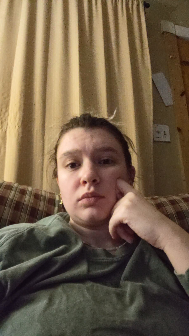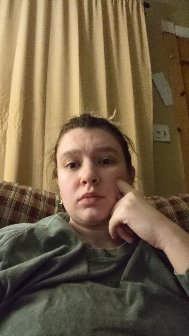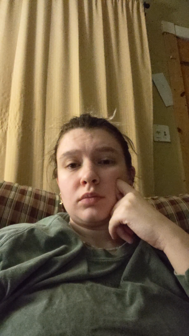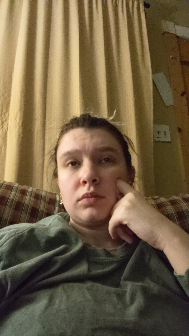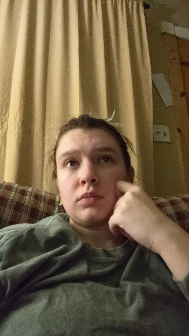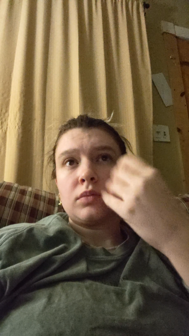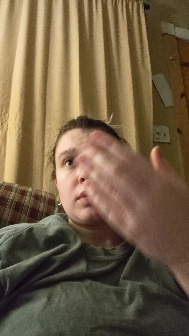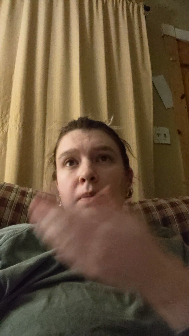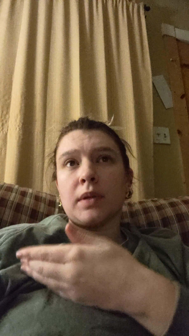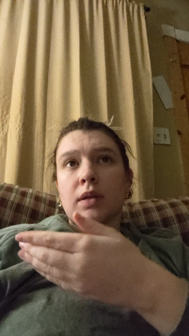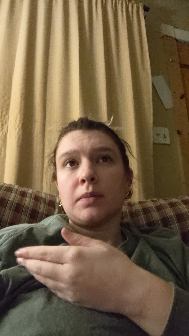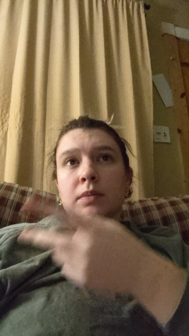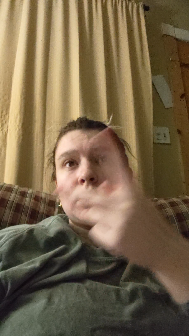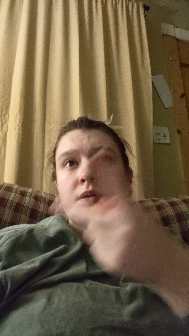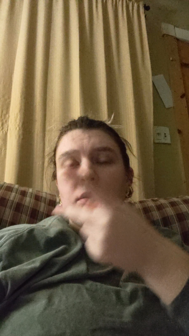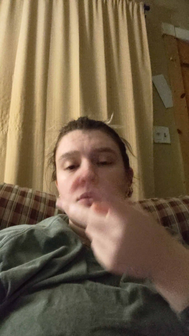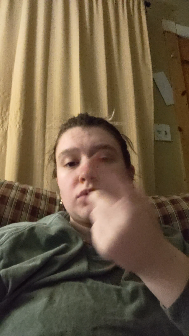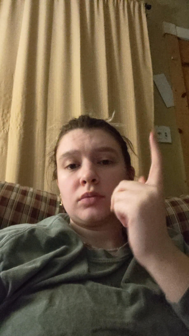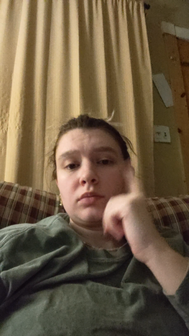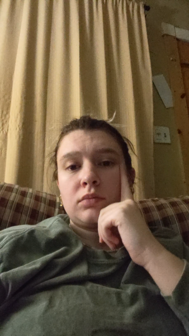babysitter